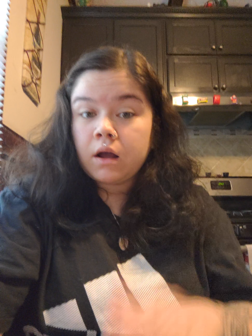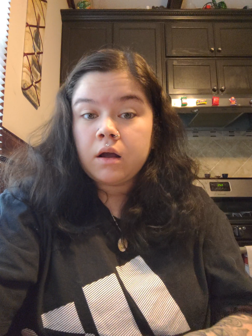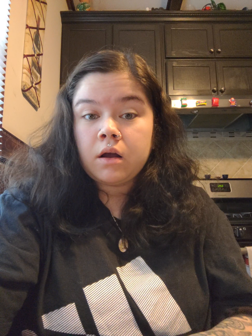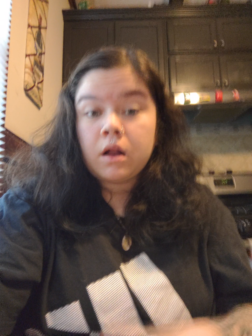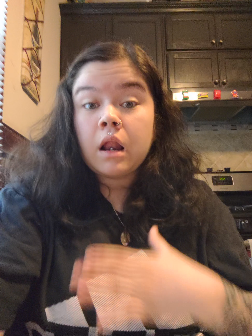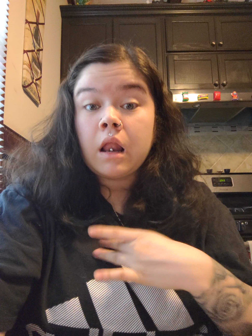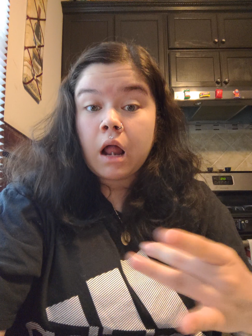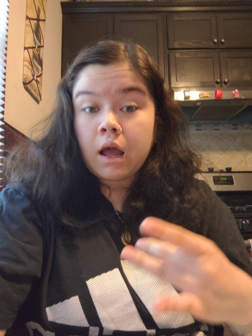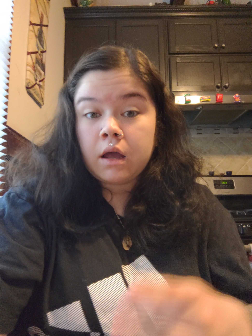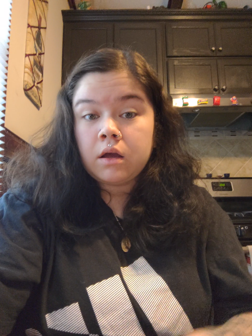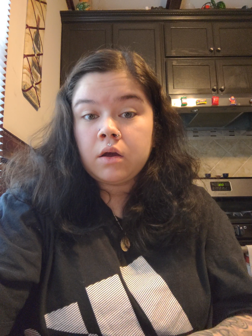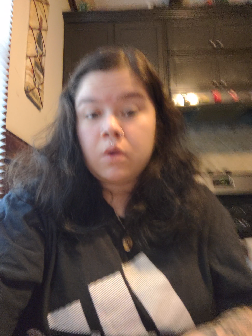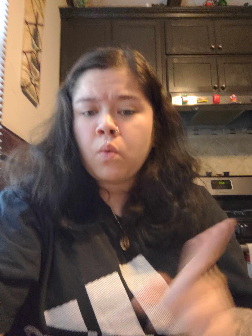like